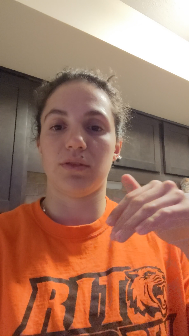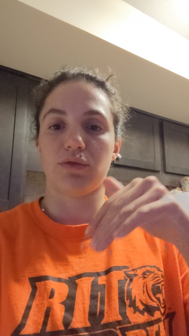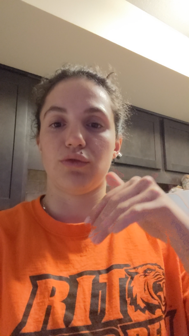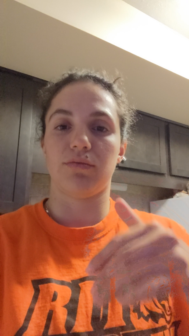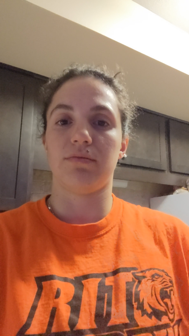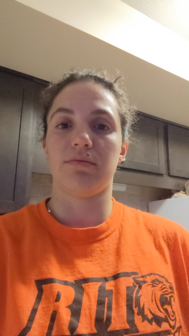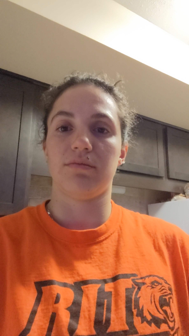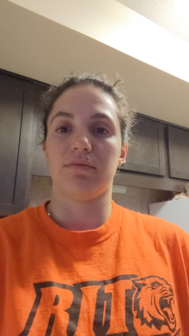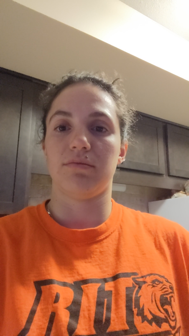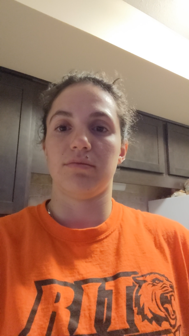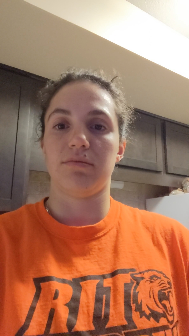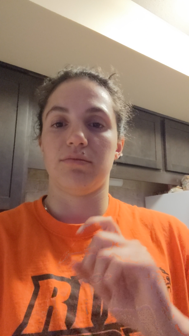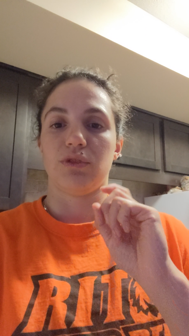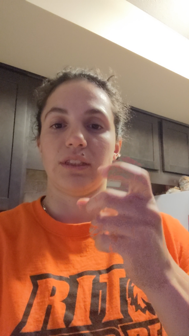present